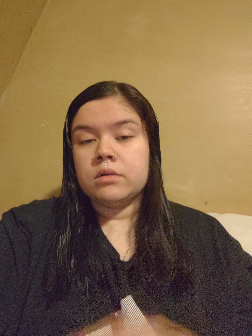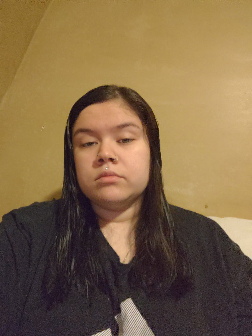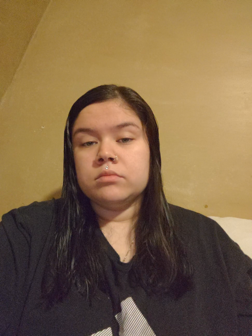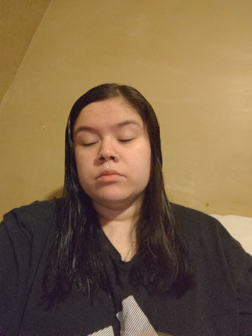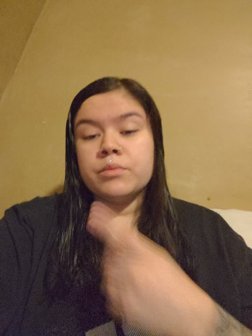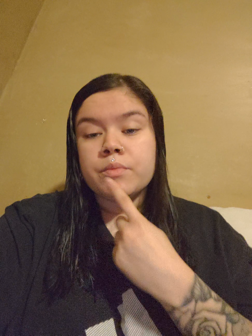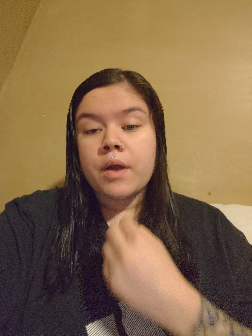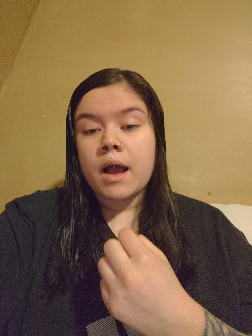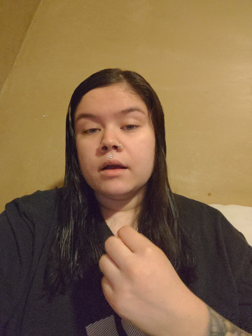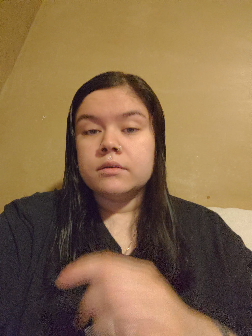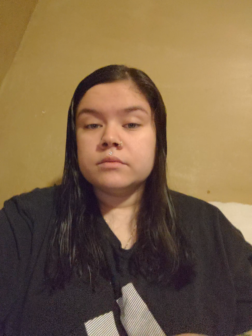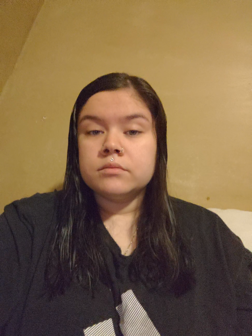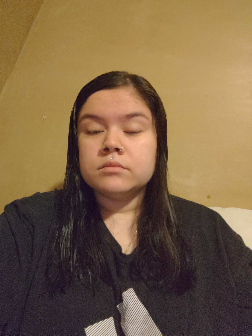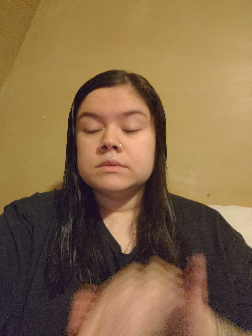red